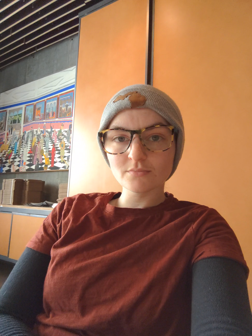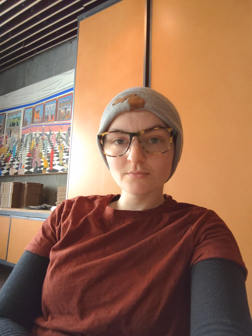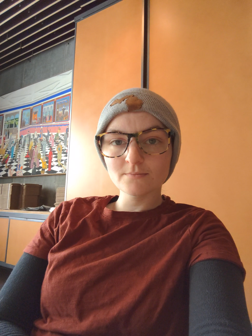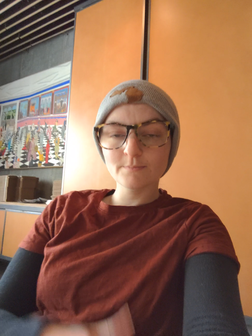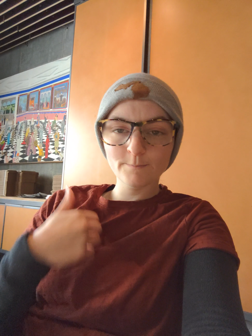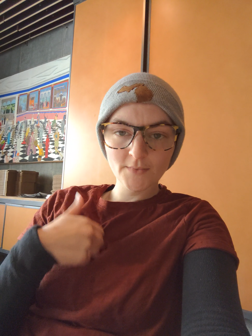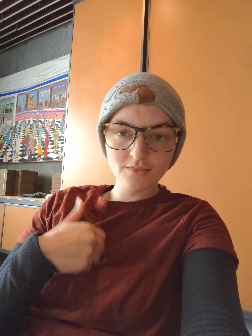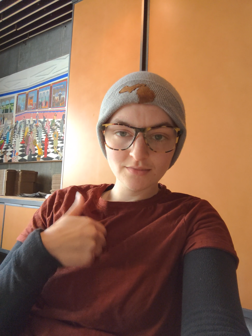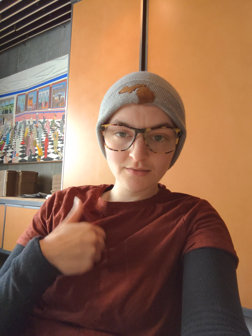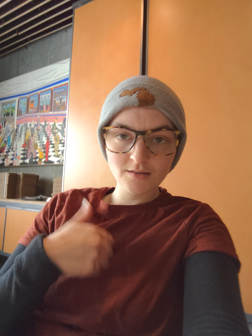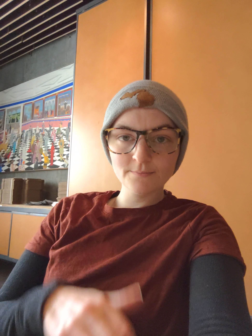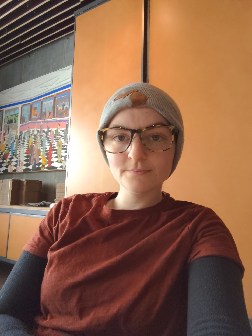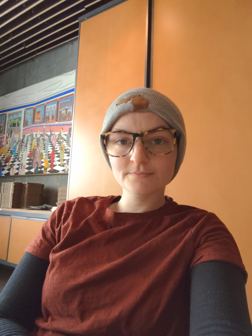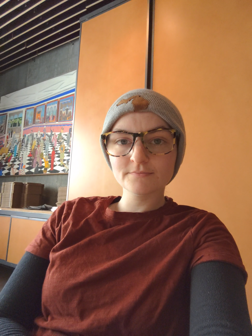bath